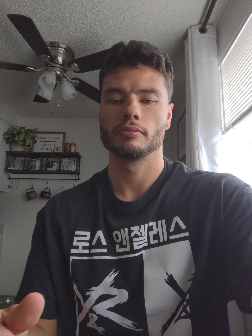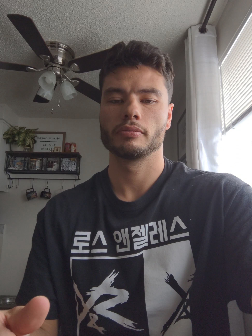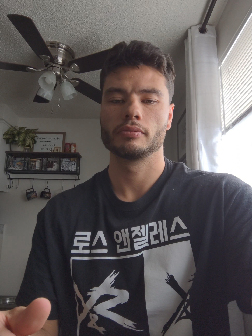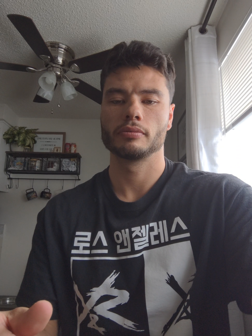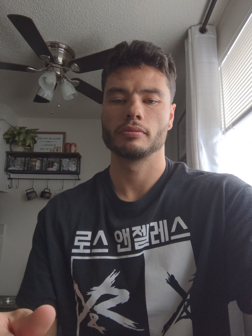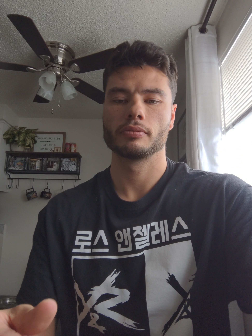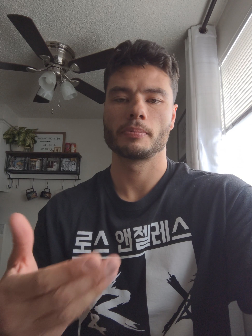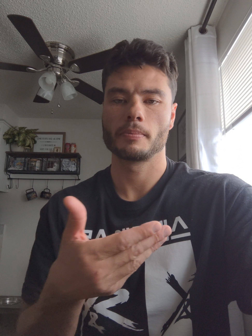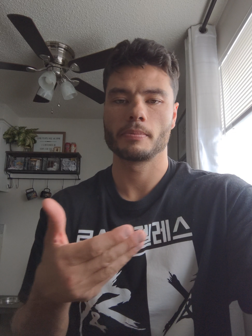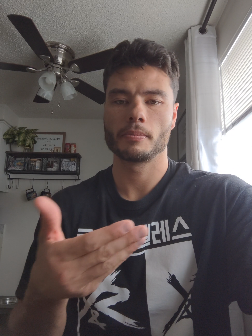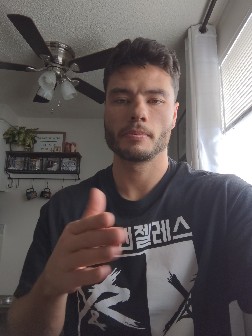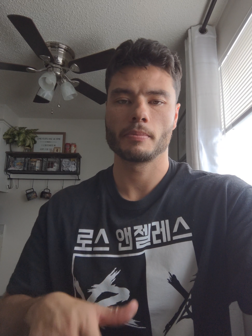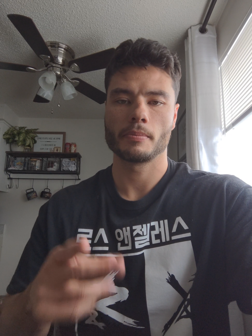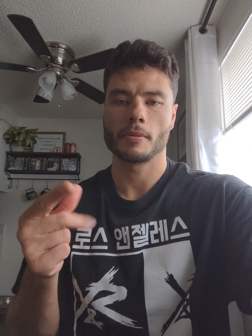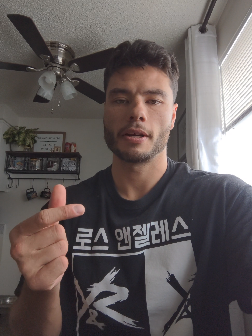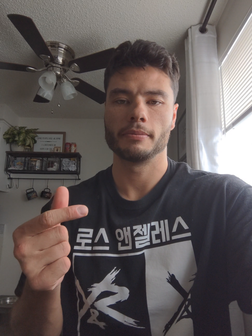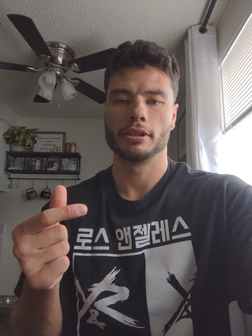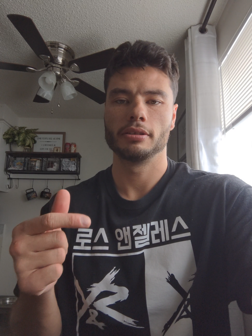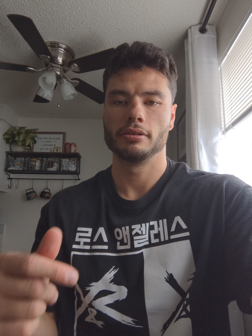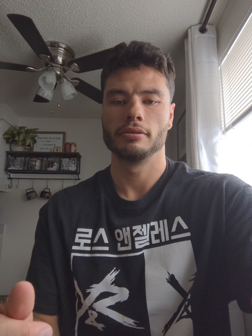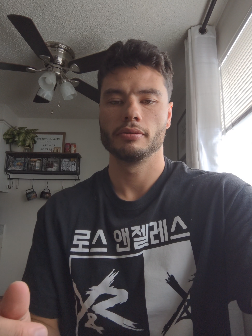puppy